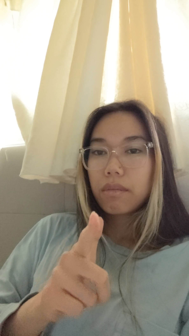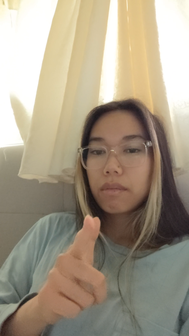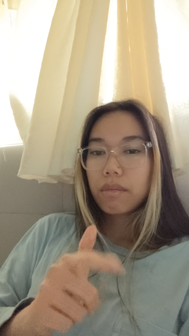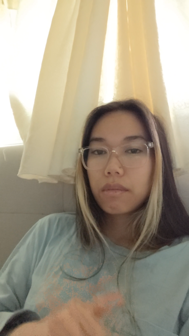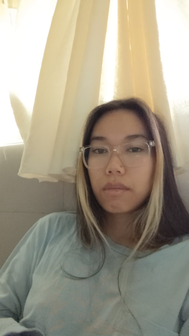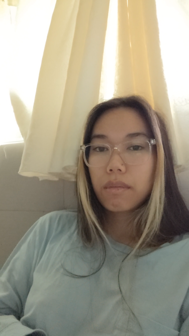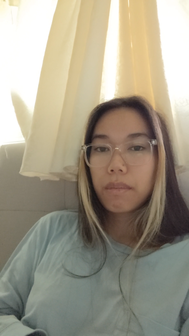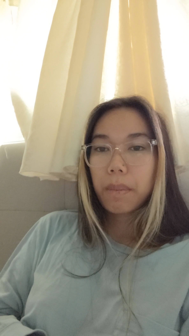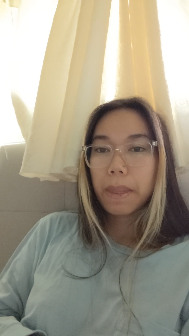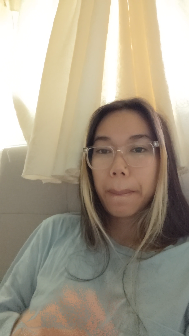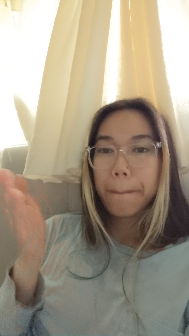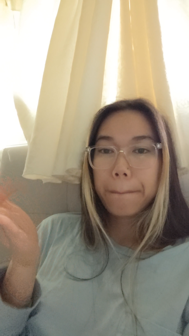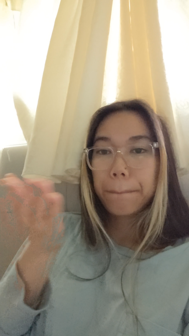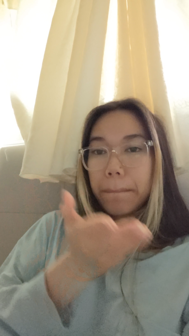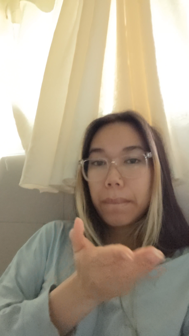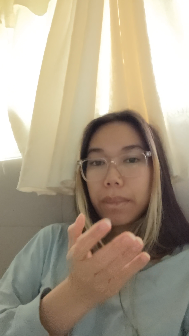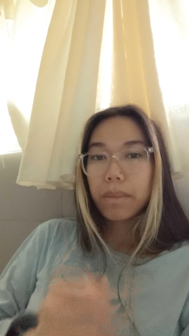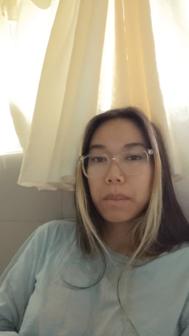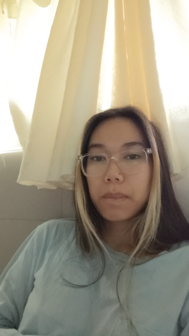bring